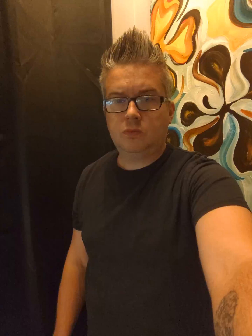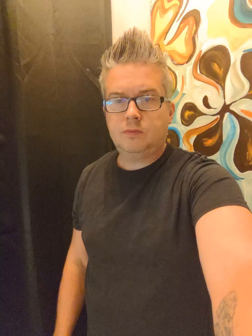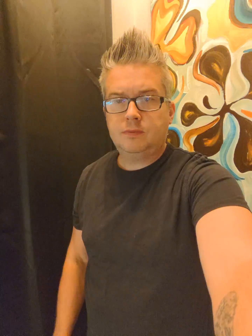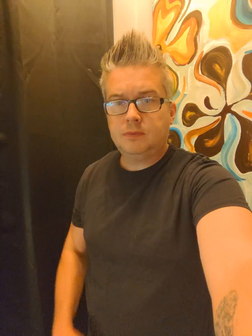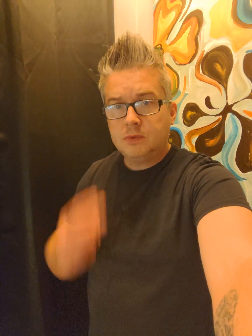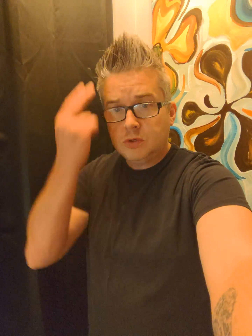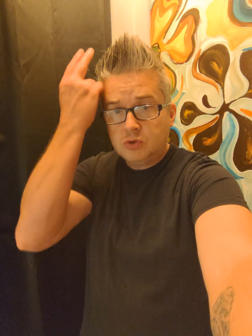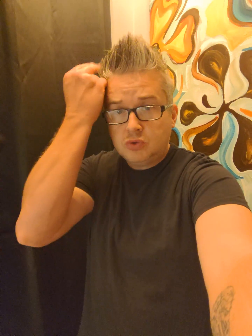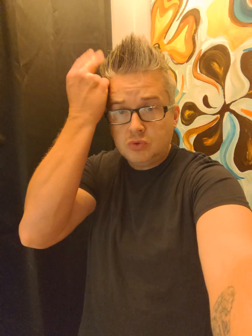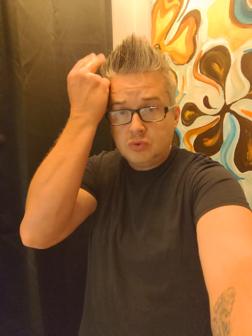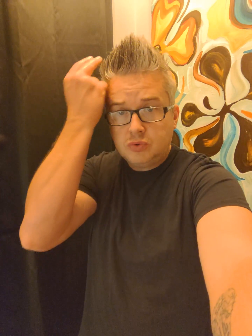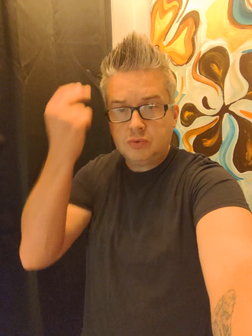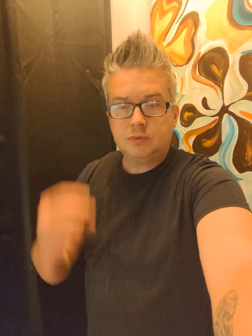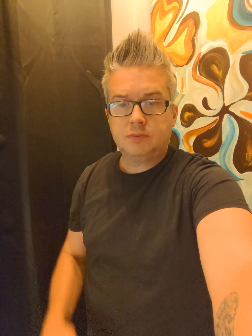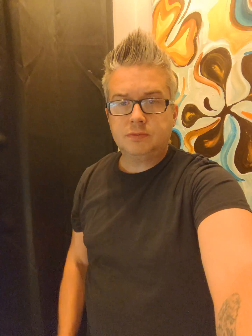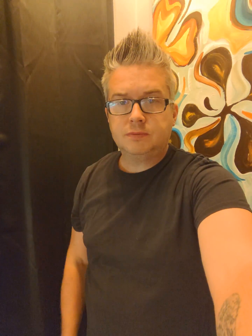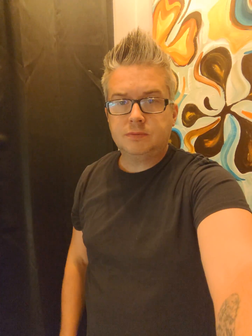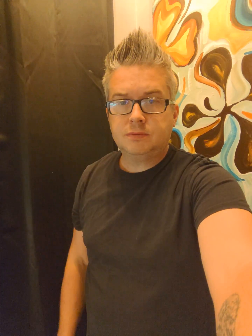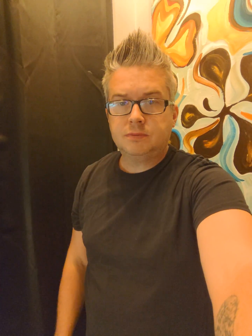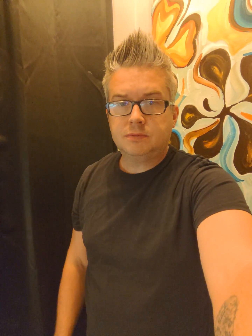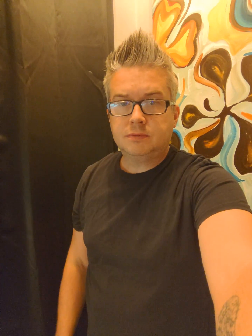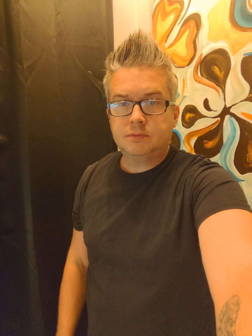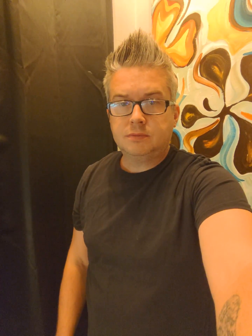rabbit